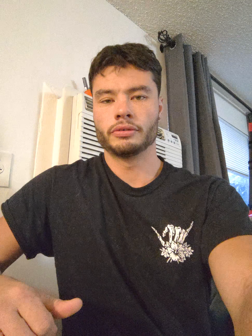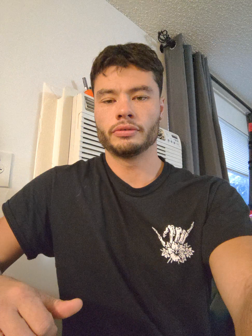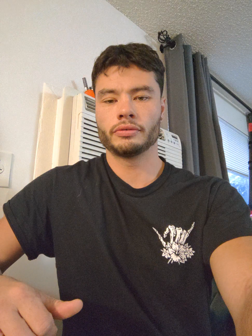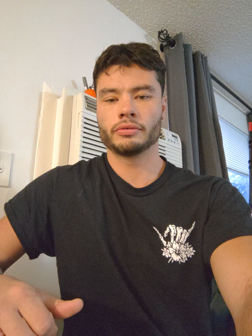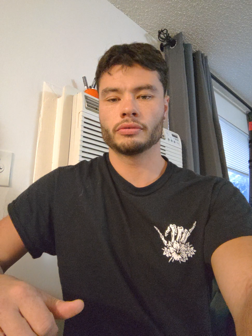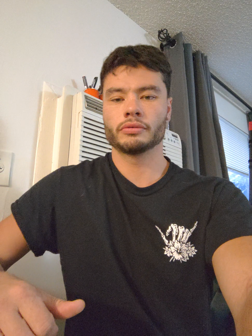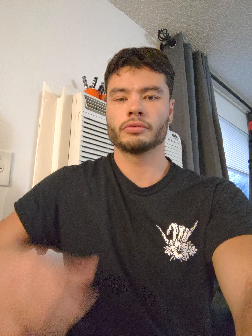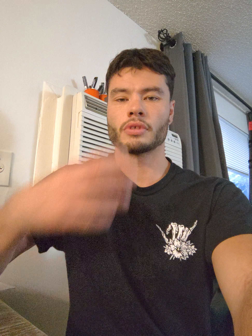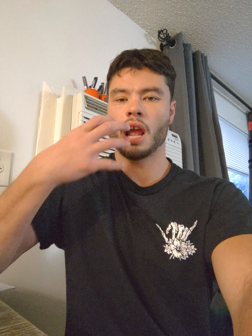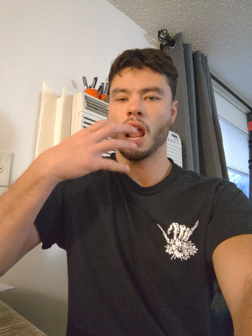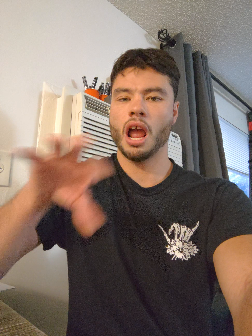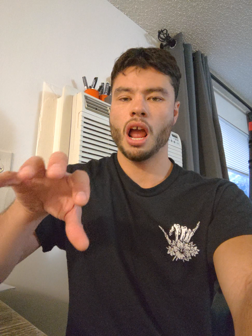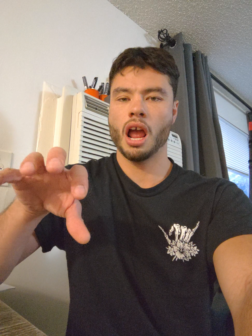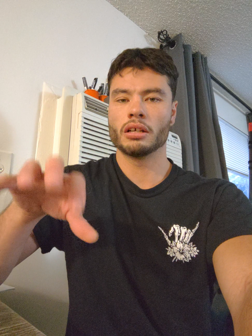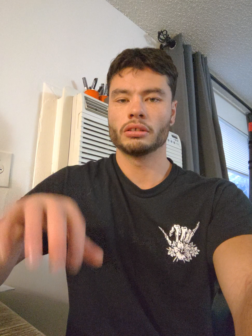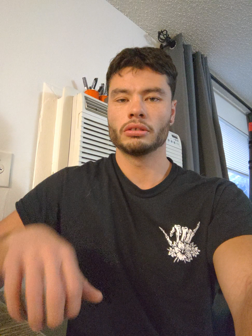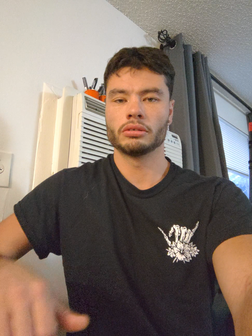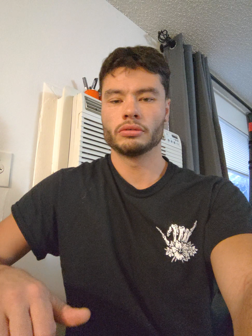hot